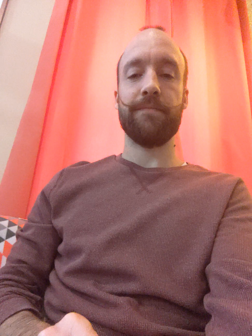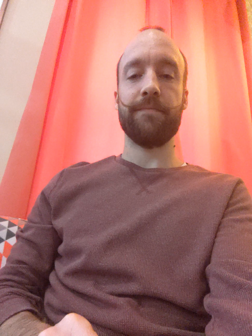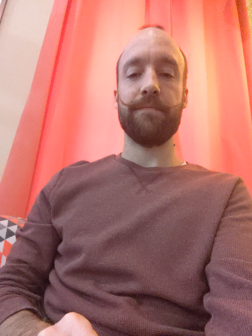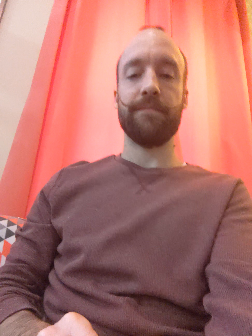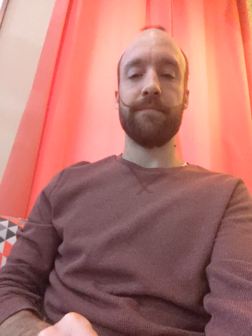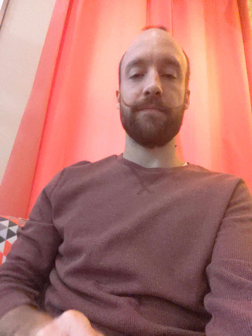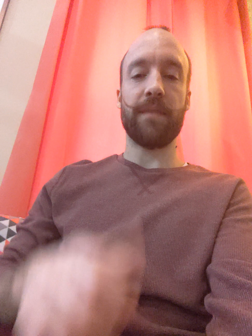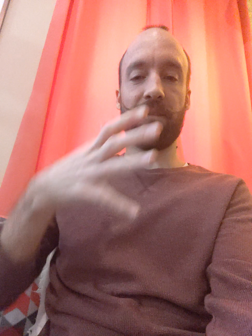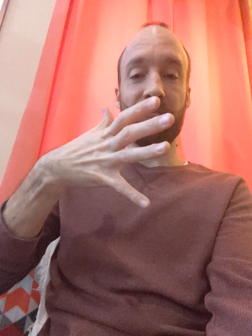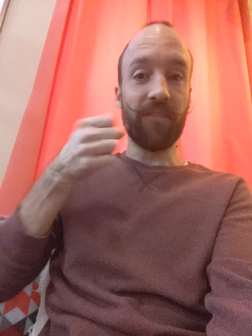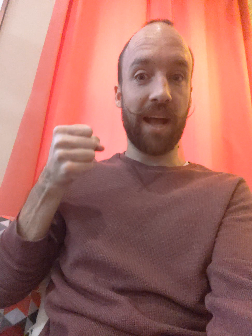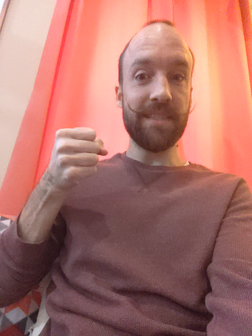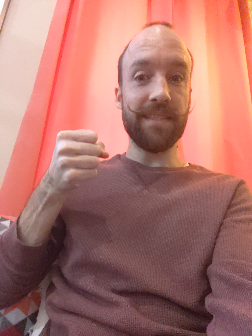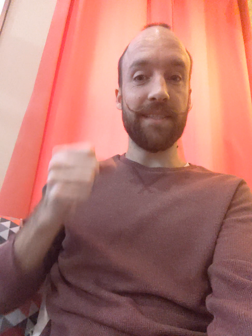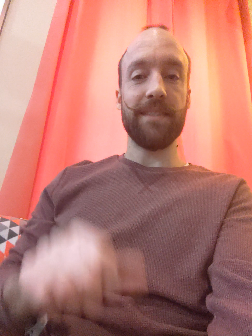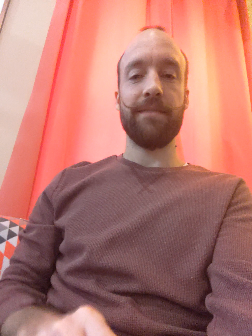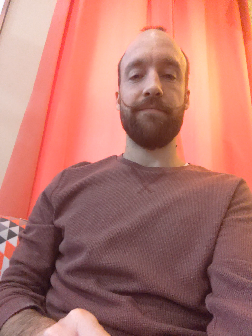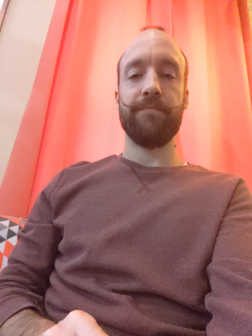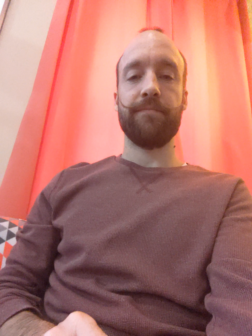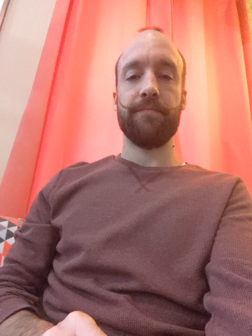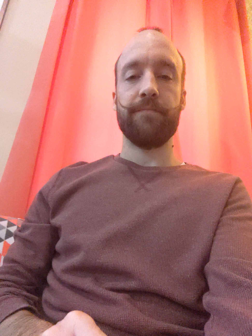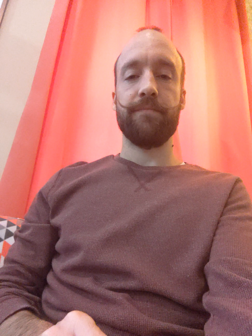fast